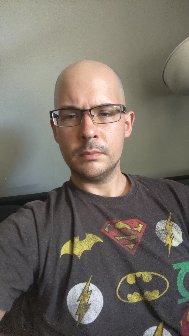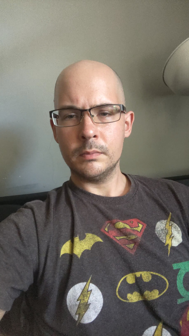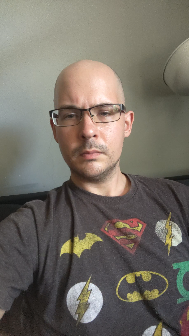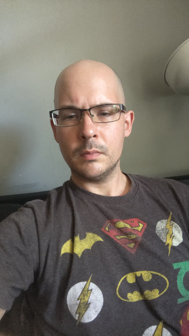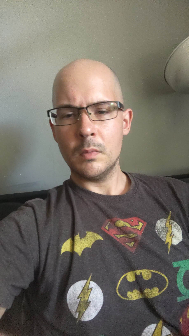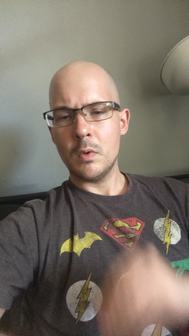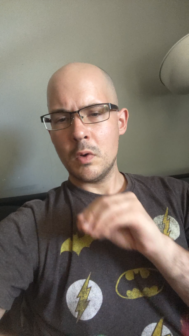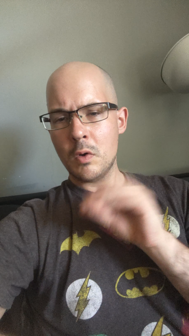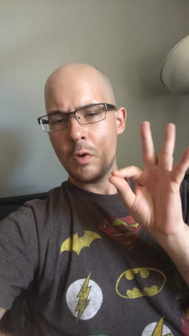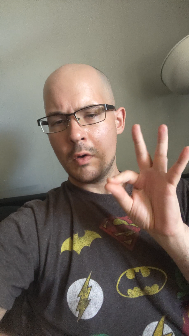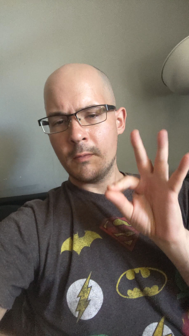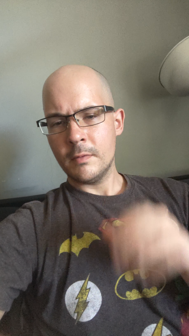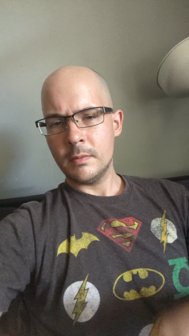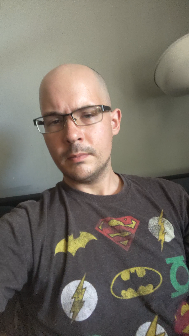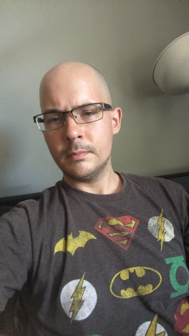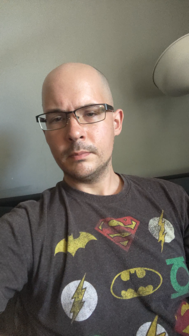off